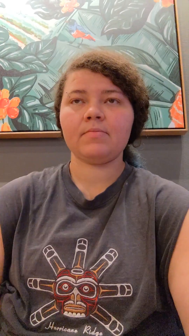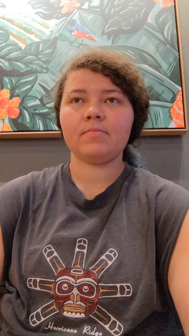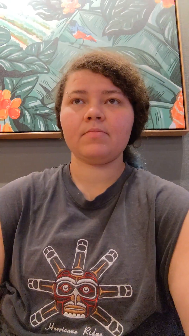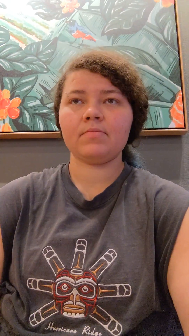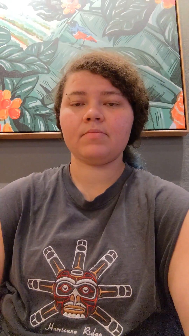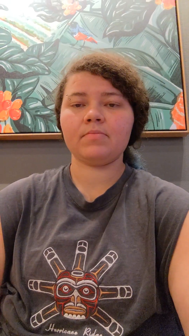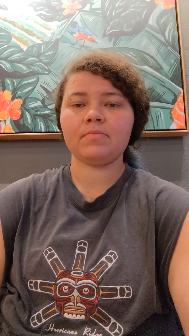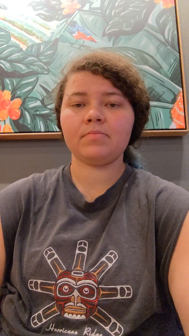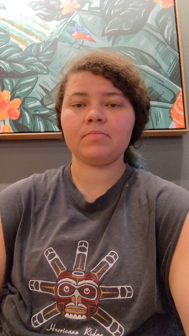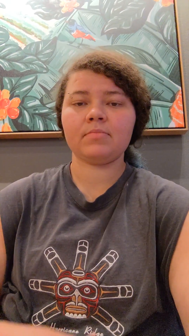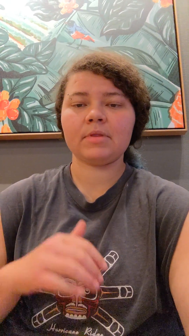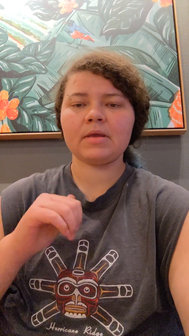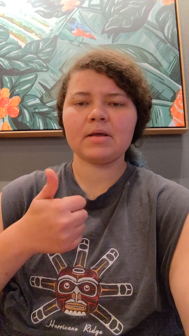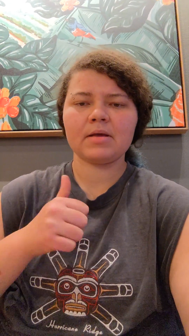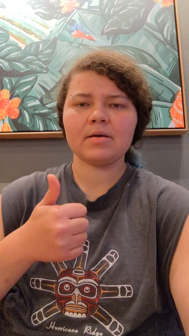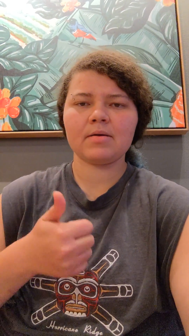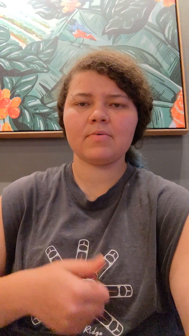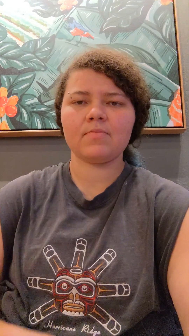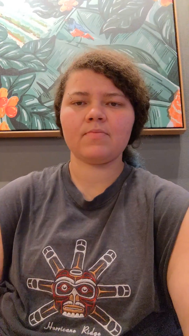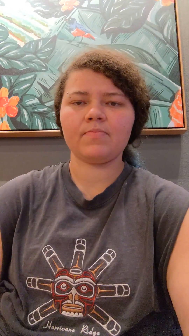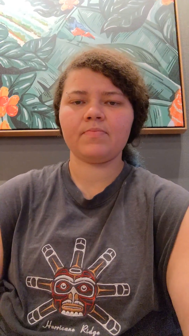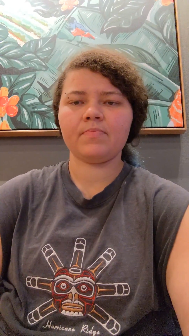how